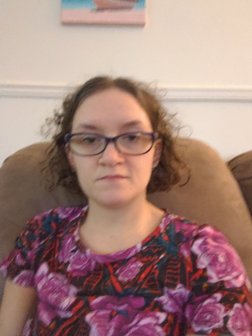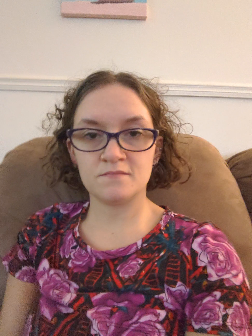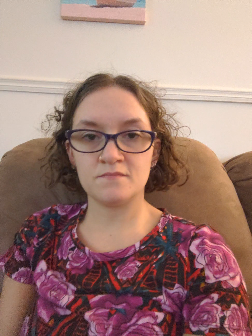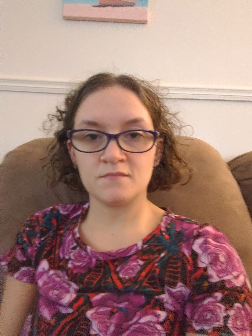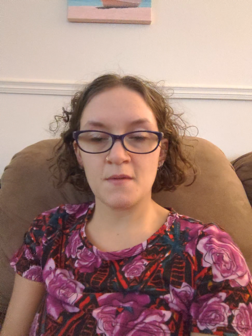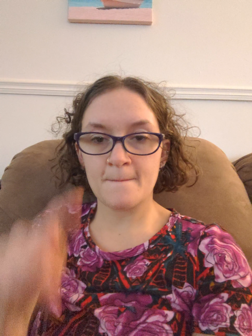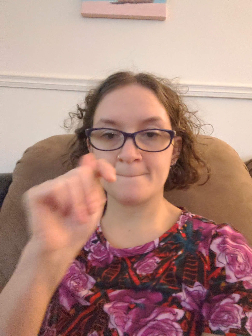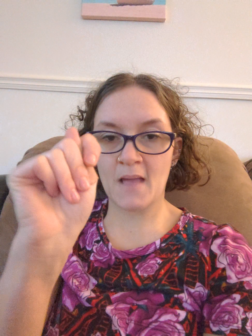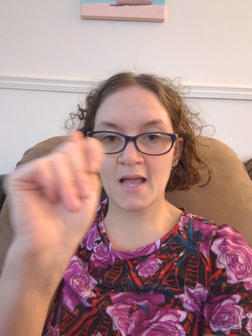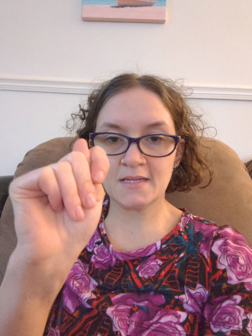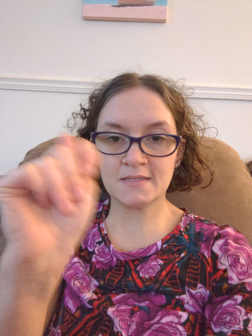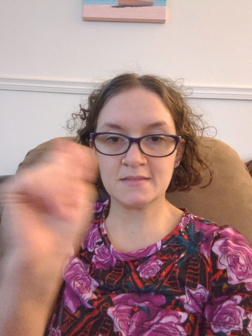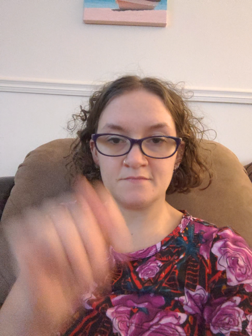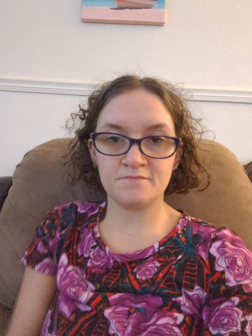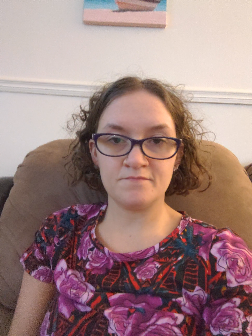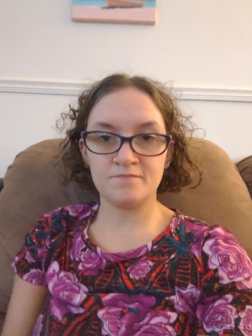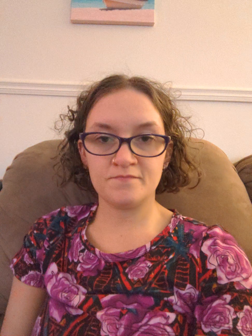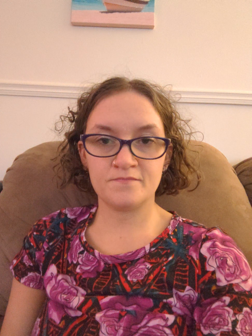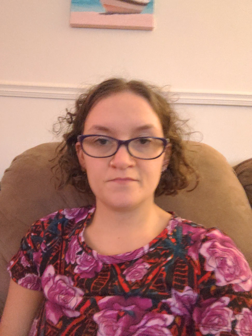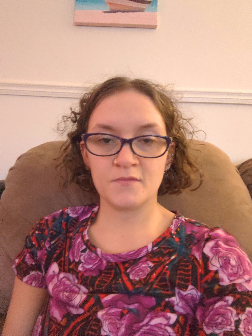potty